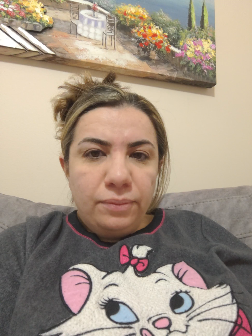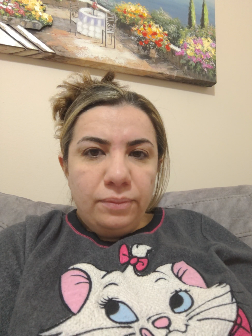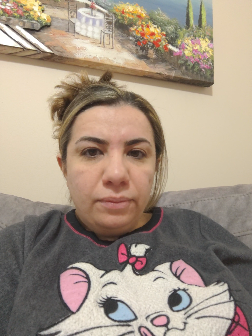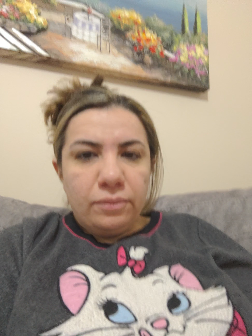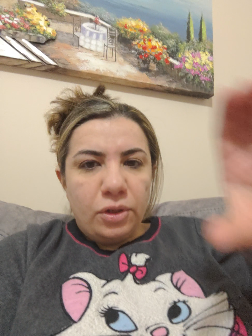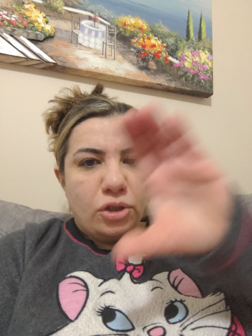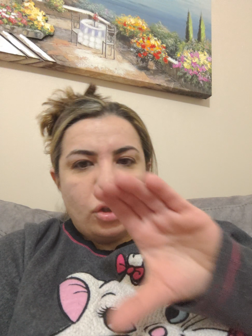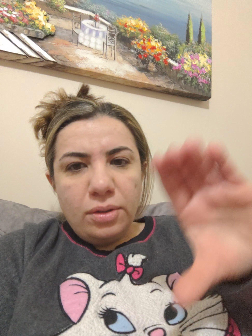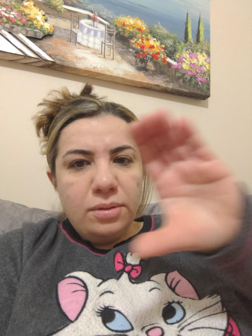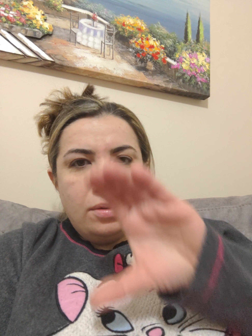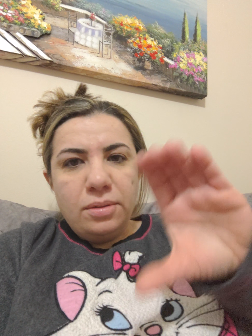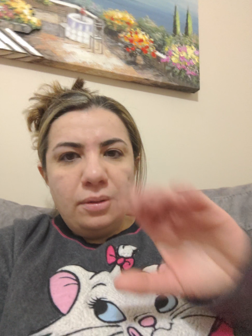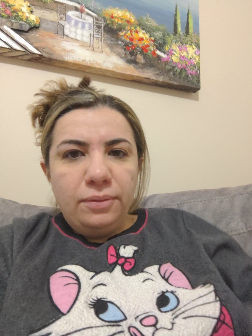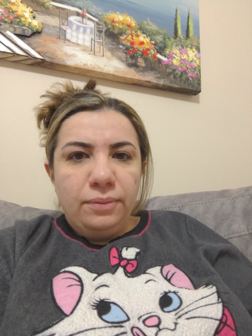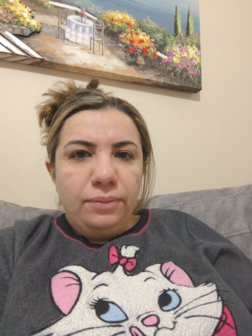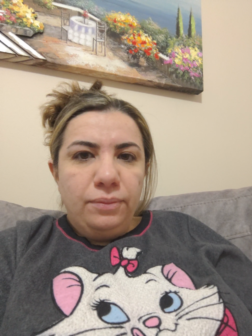chocolate